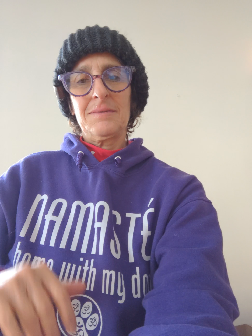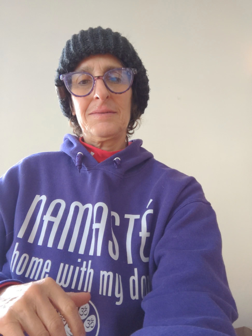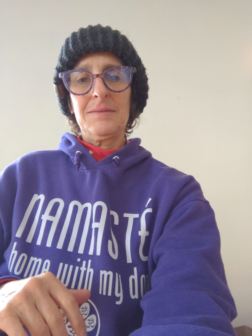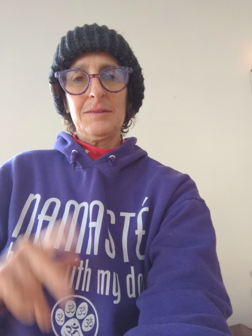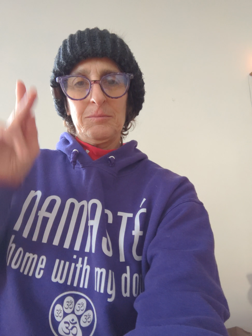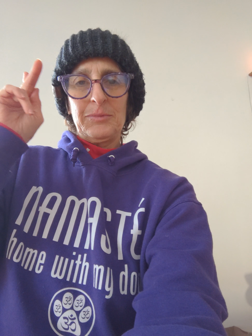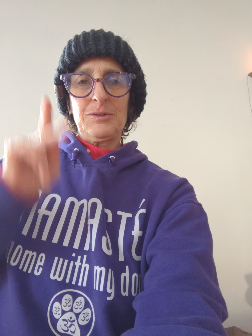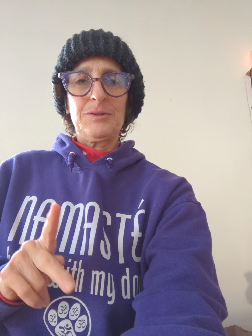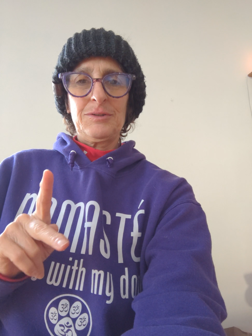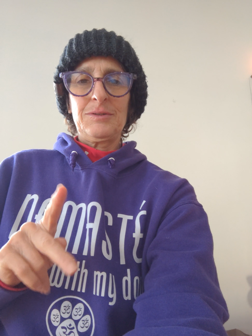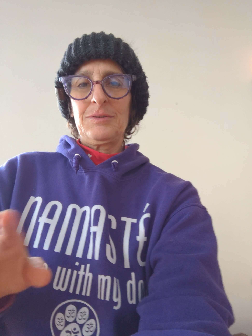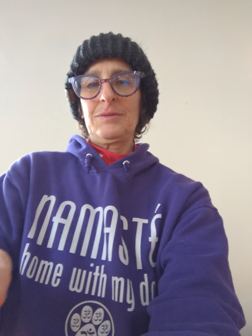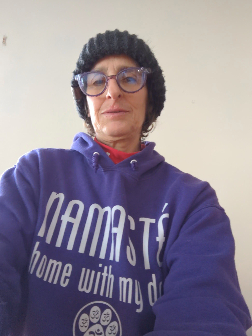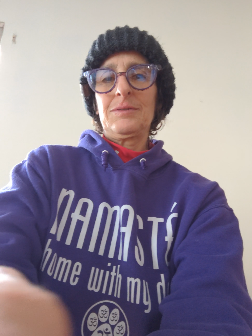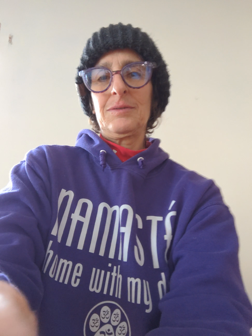person